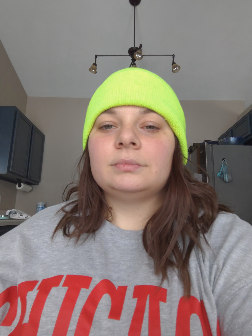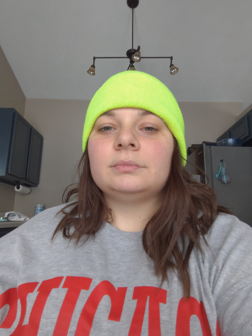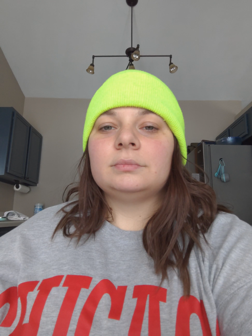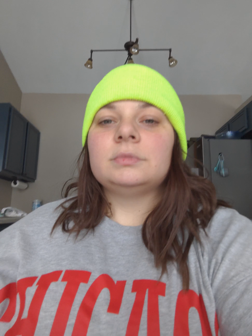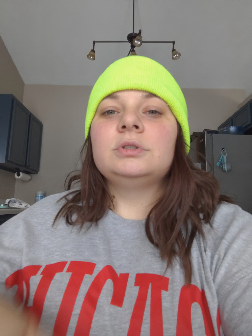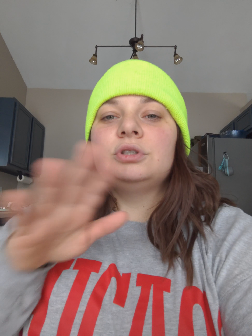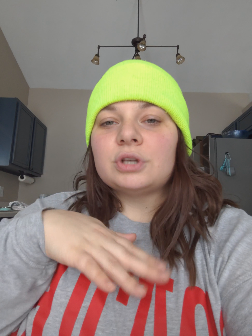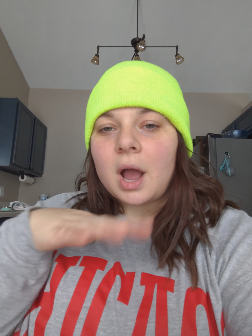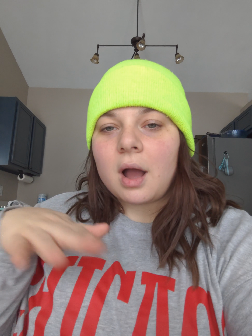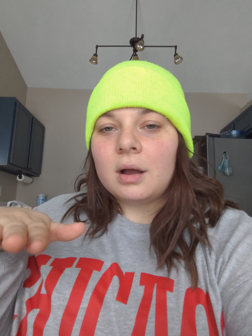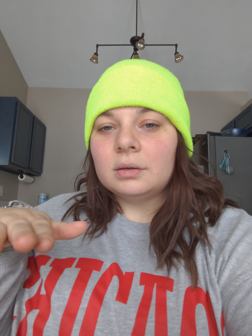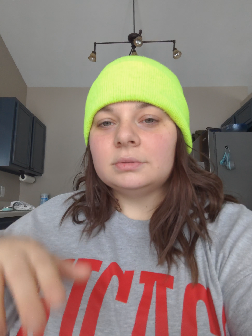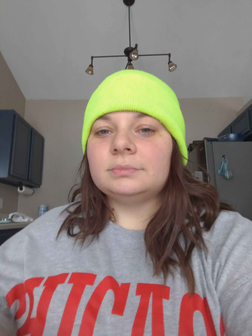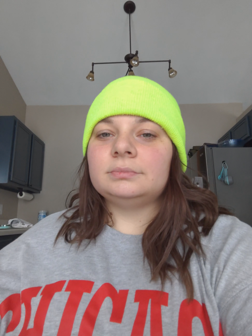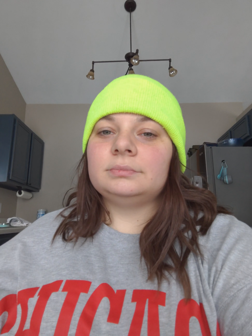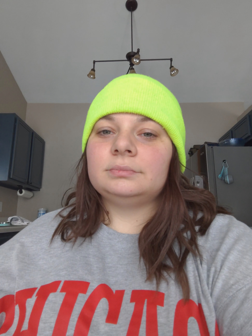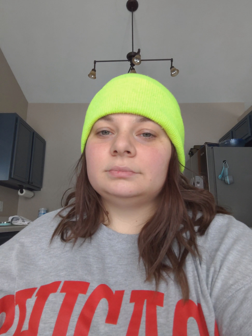child